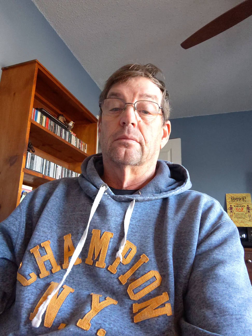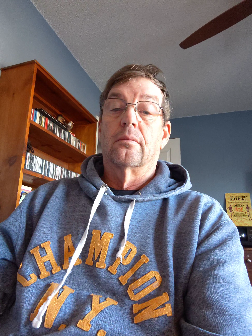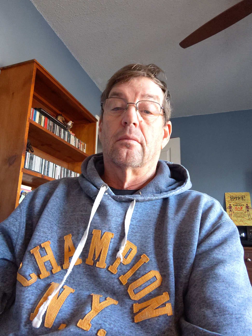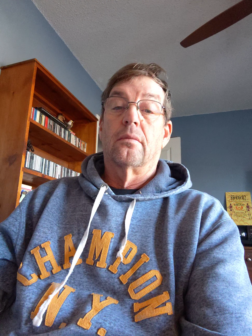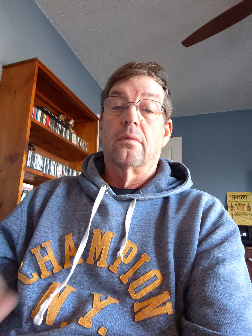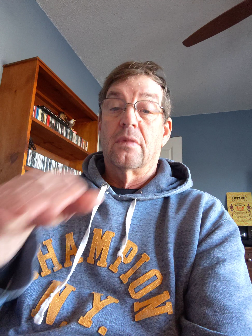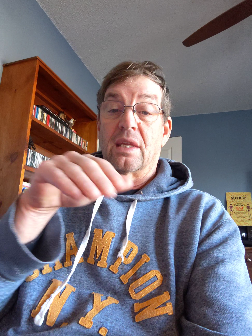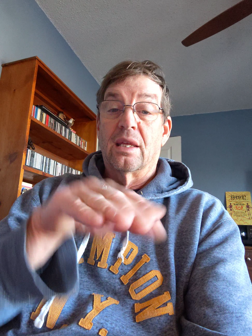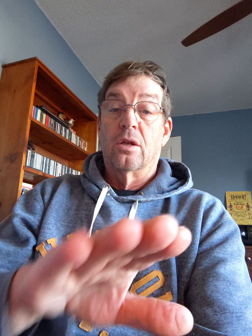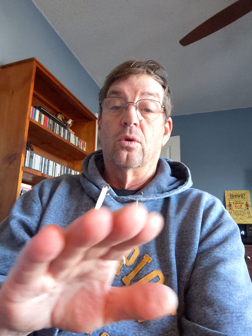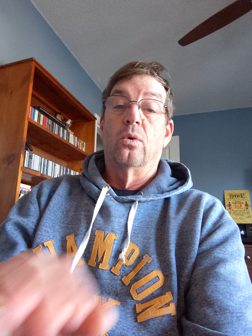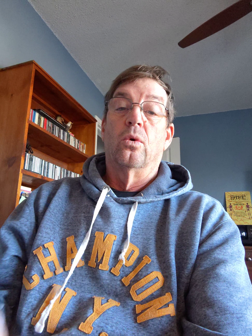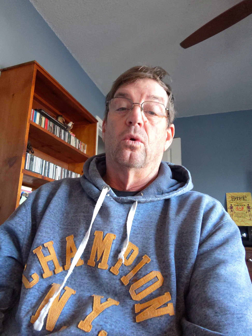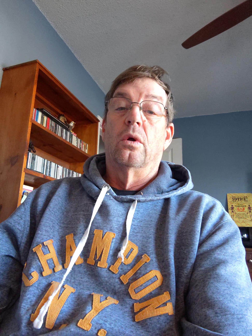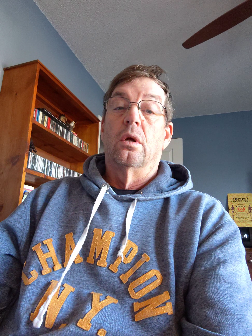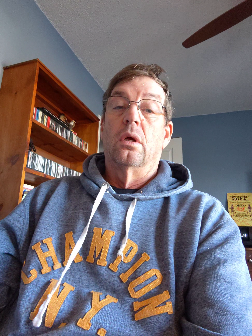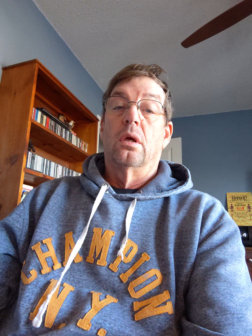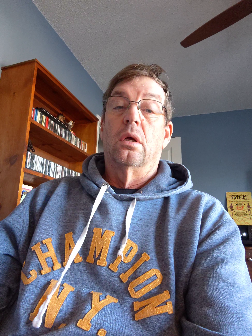into